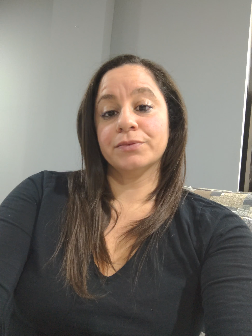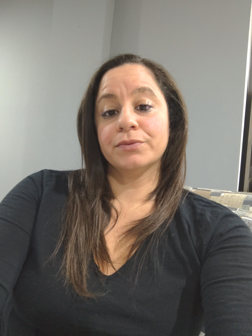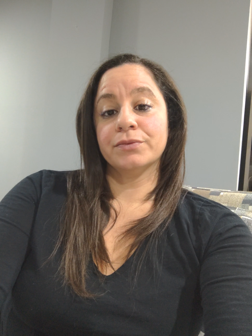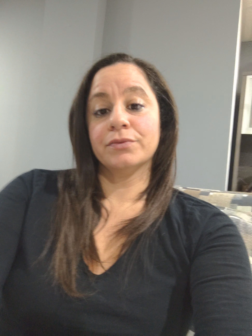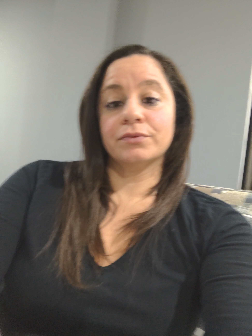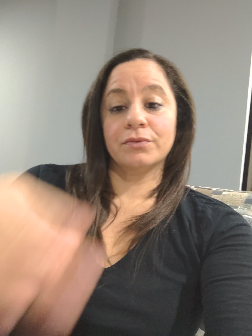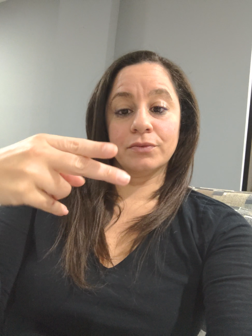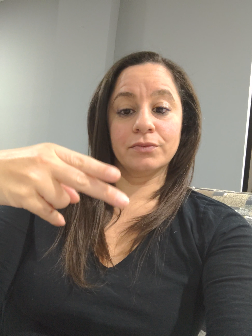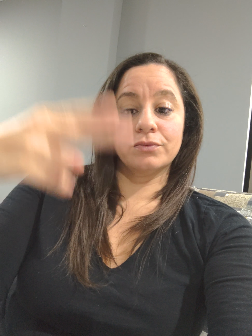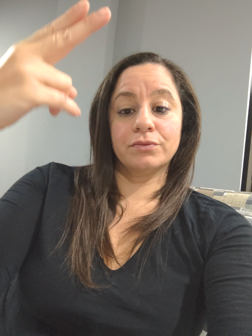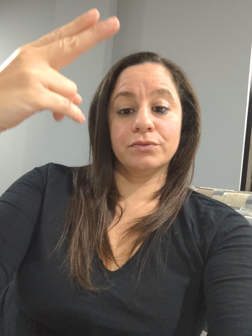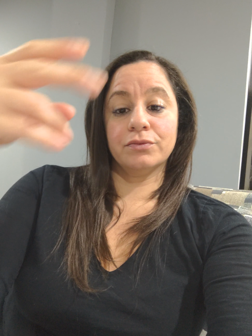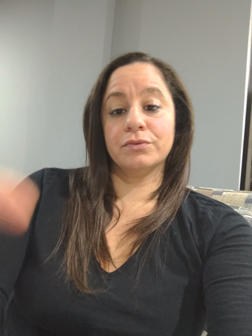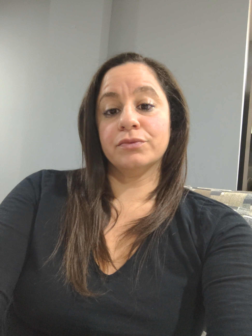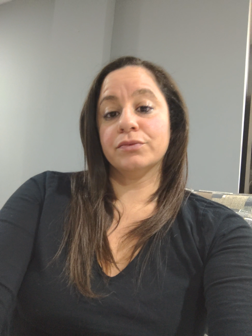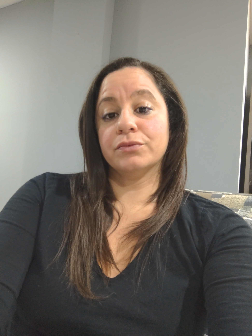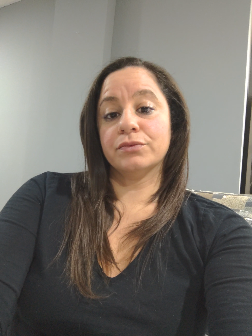high